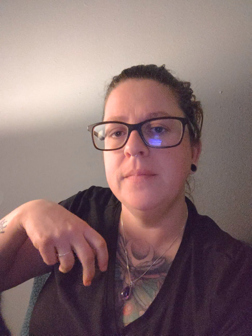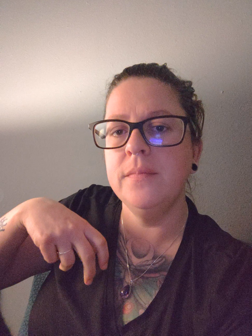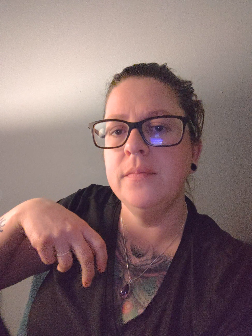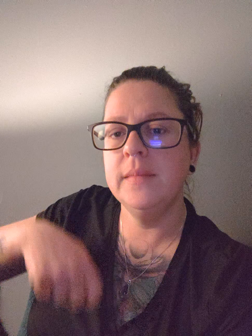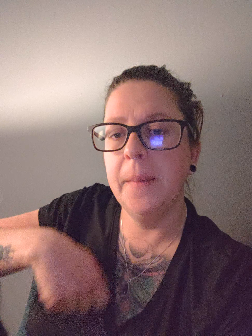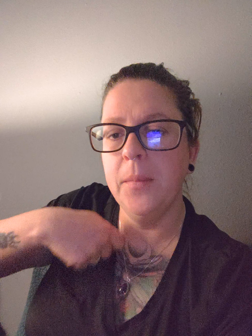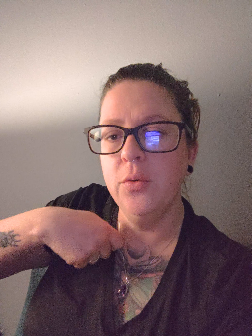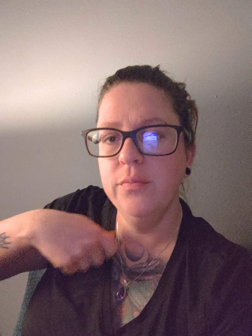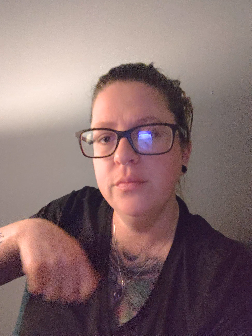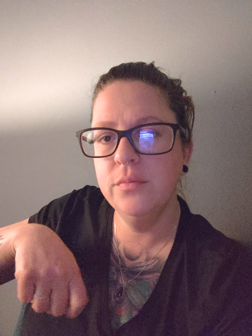zipper